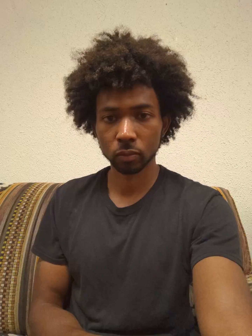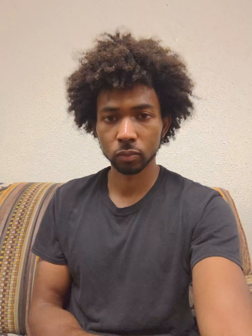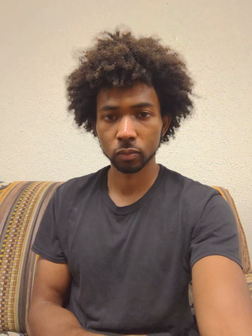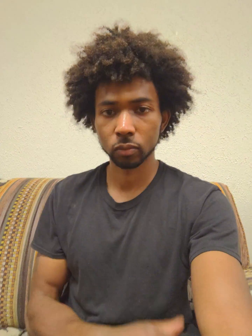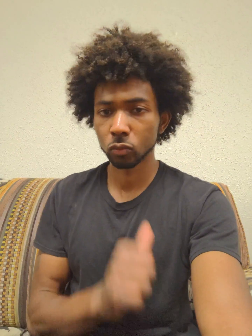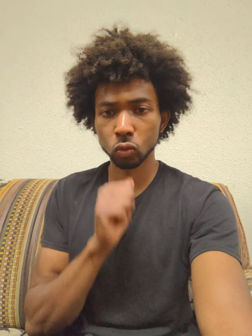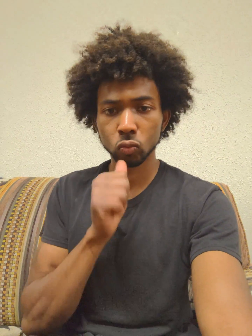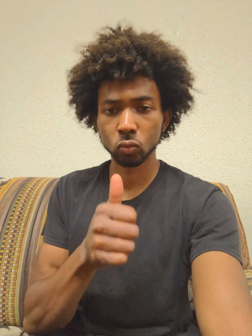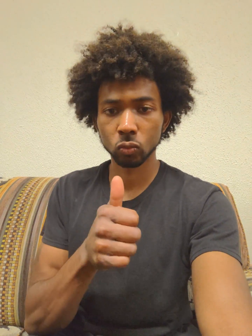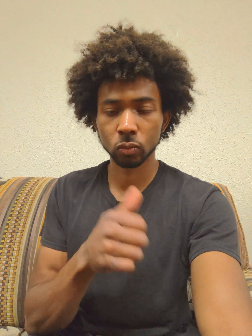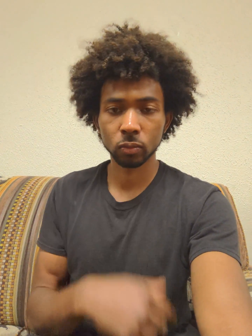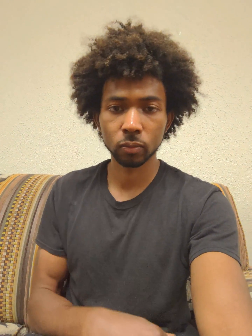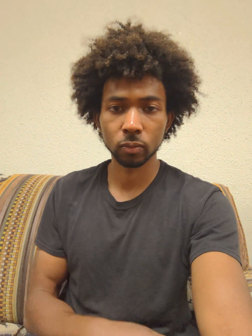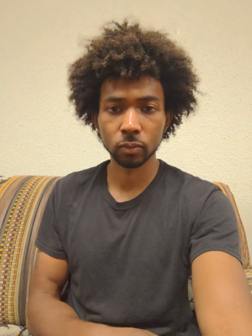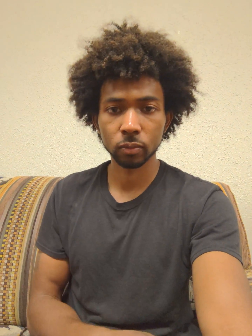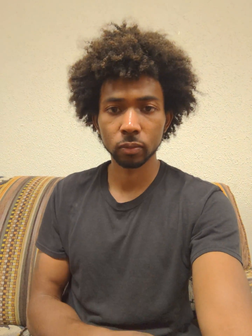don't